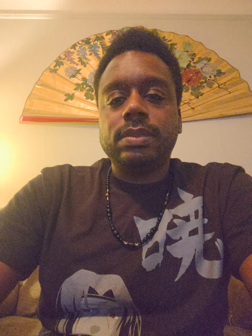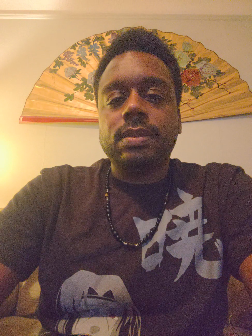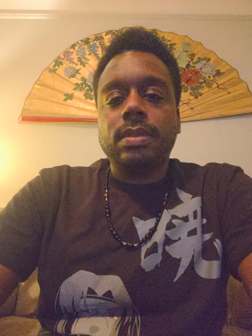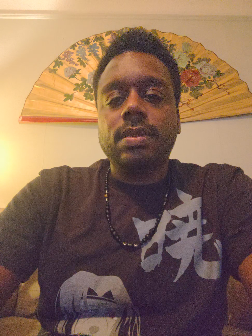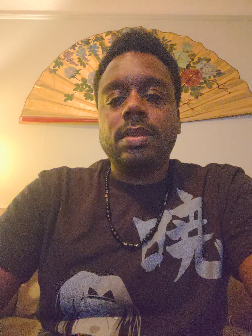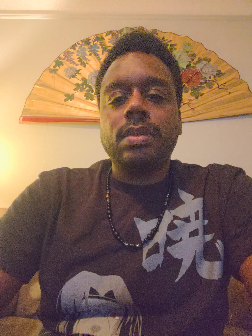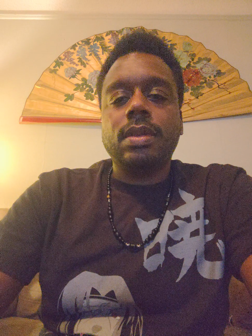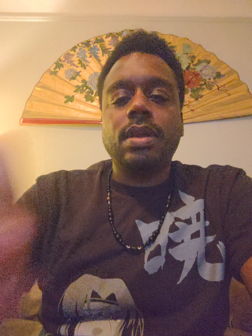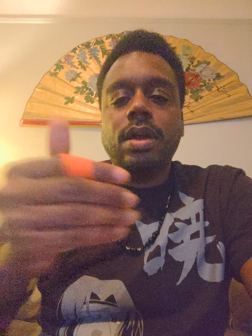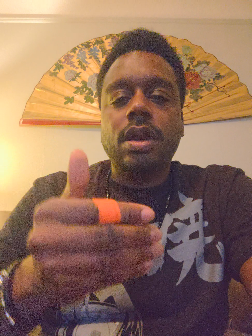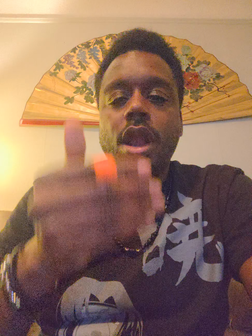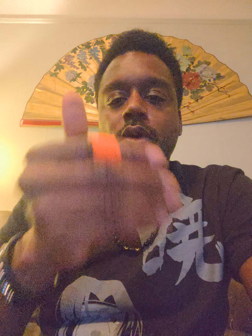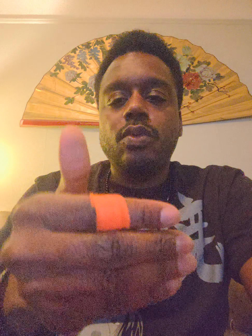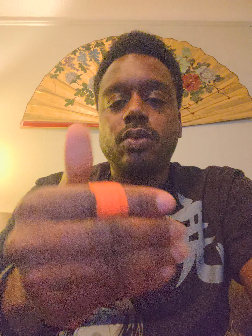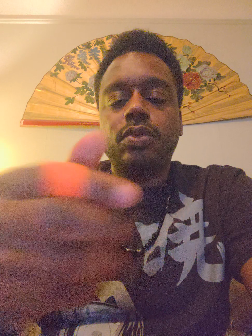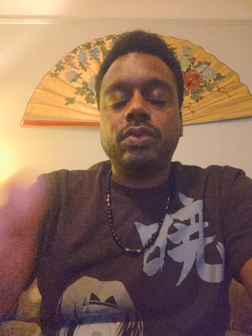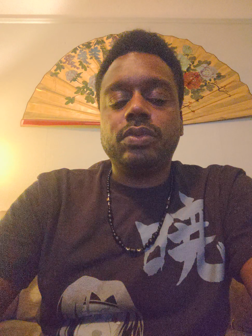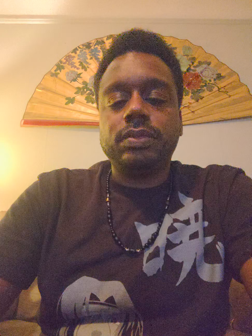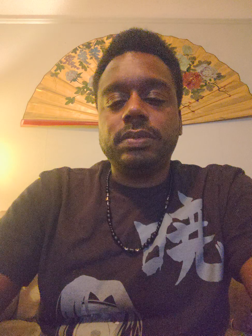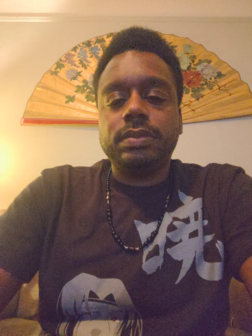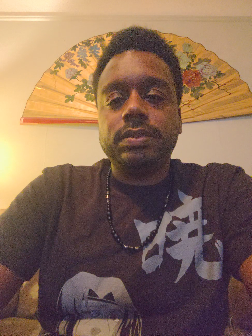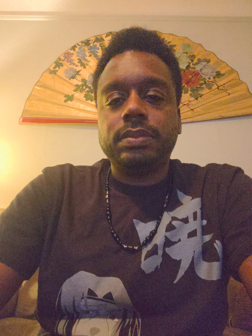close